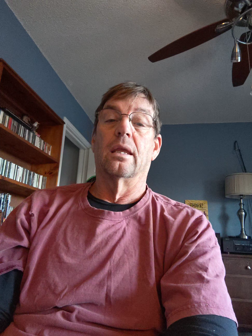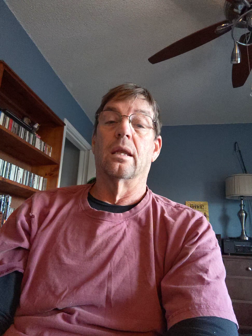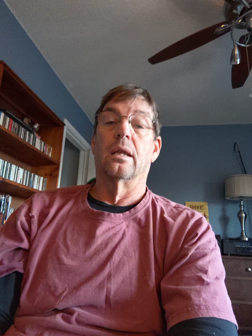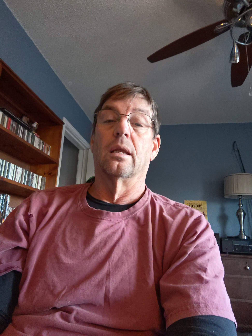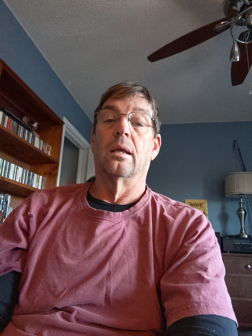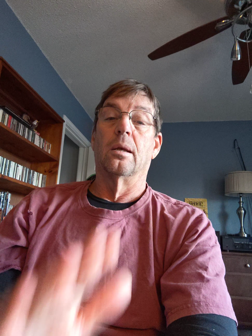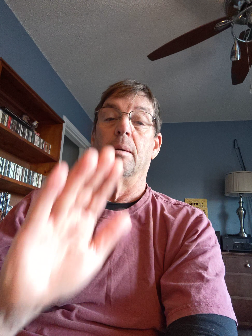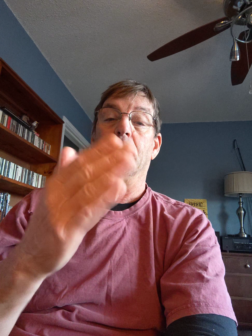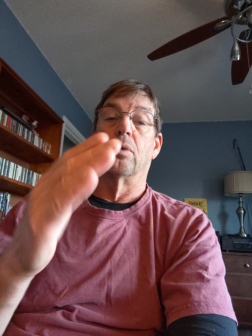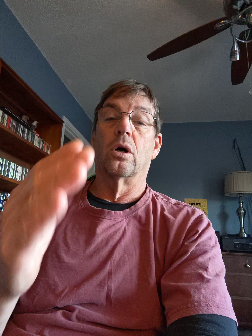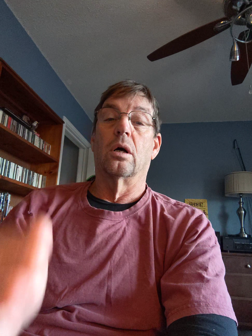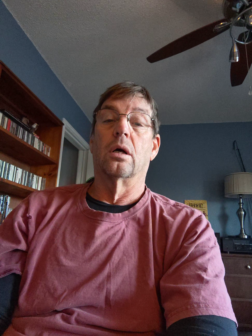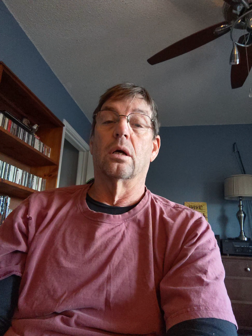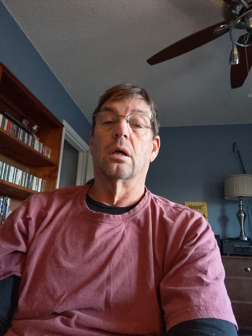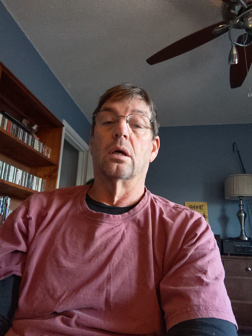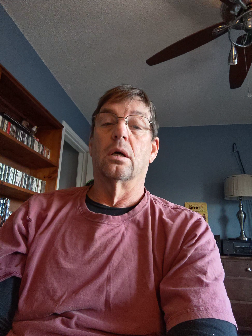book